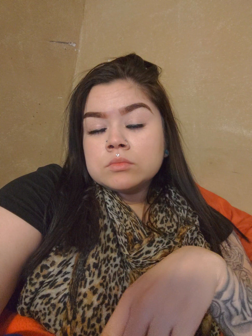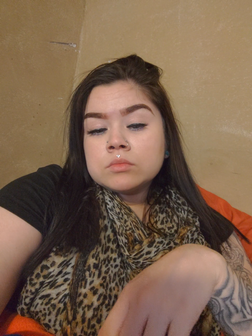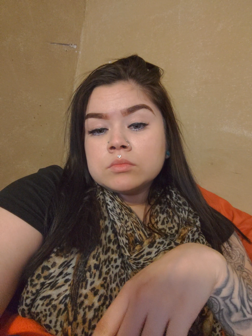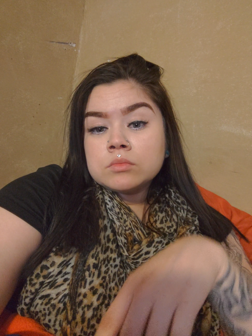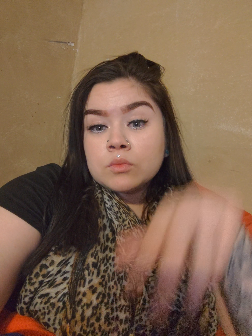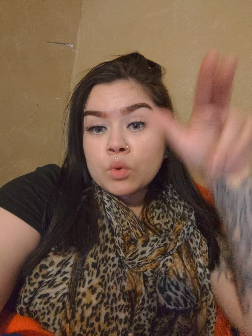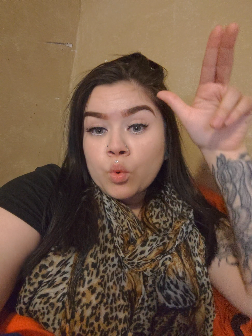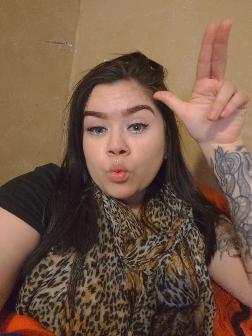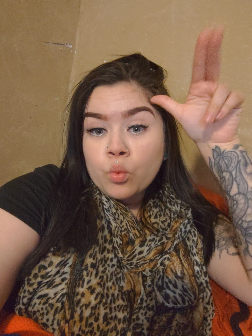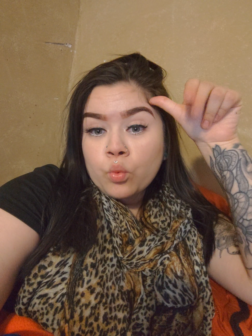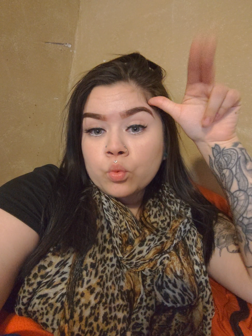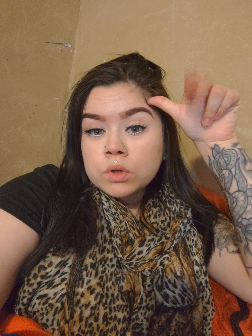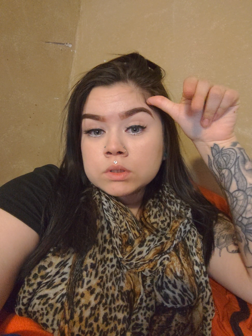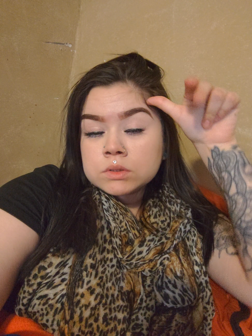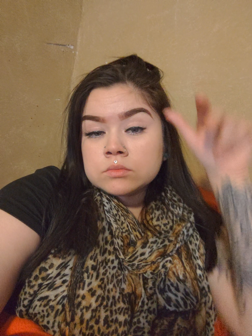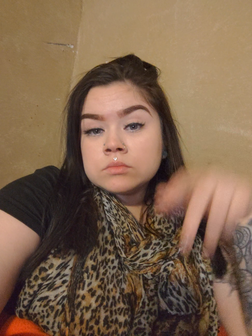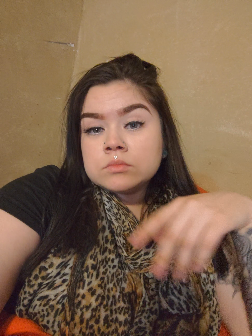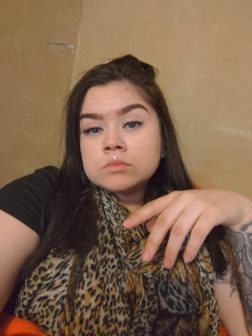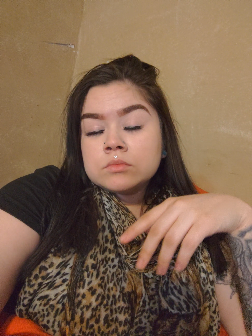horse